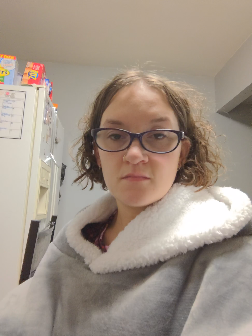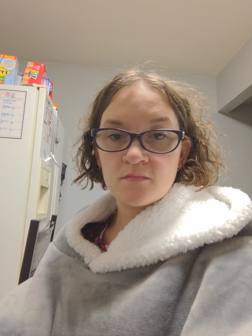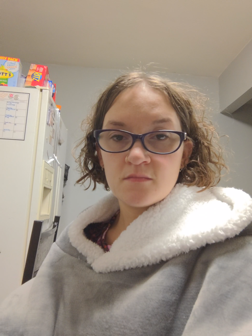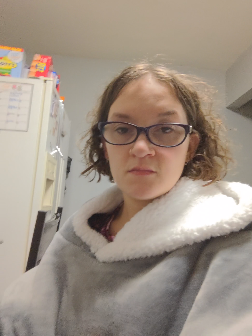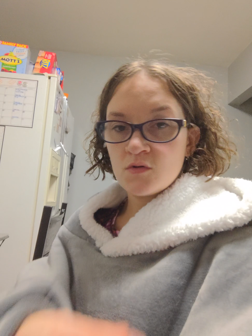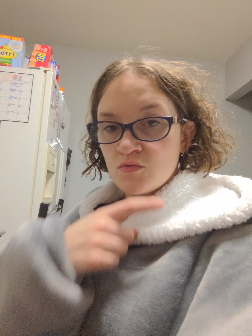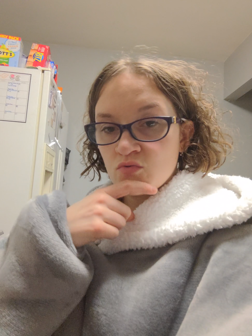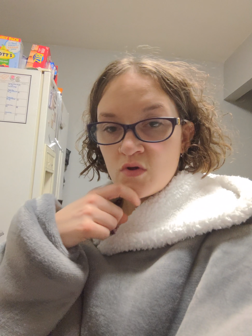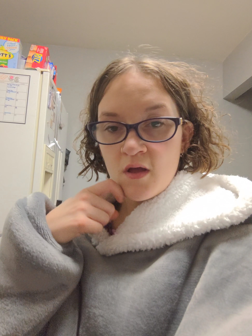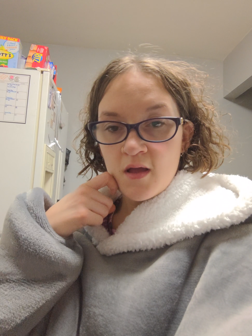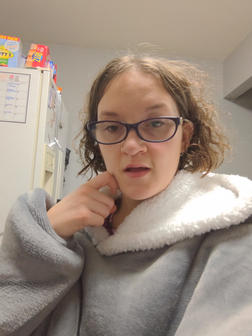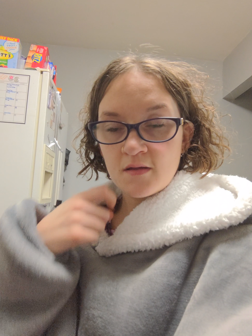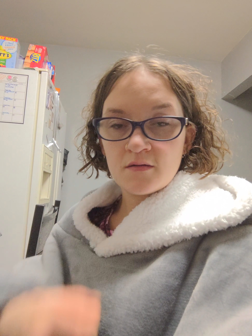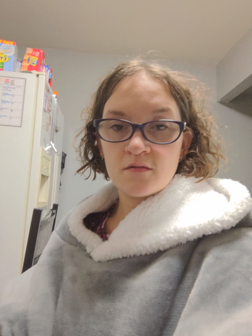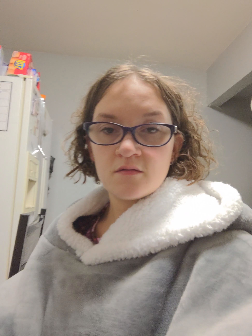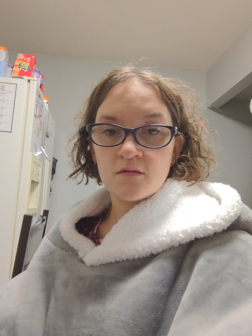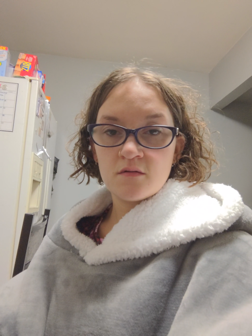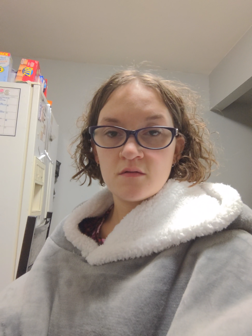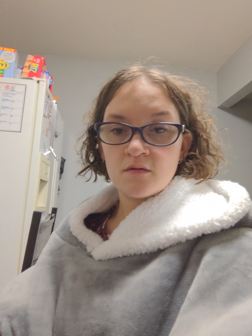dry